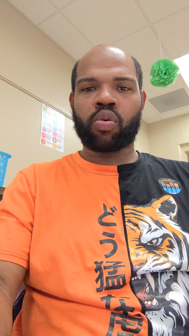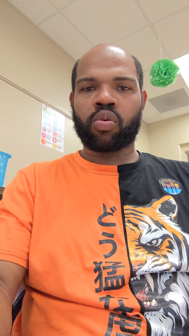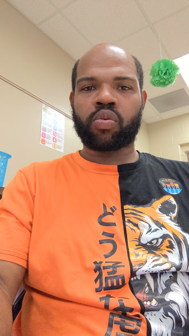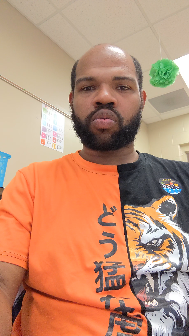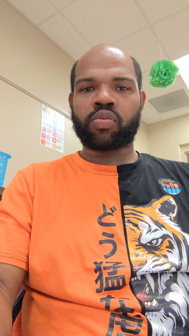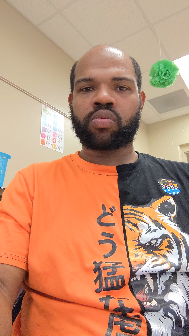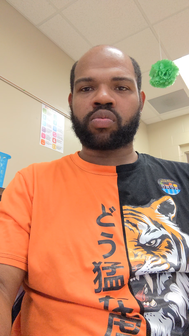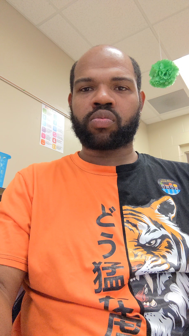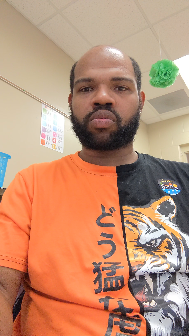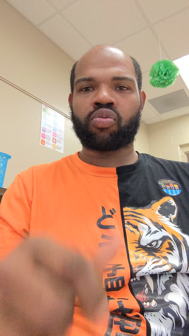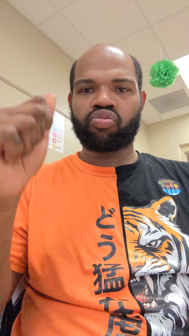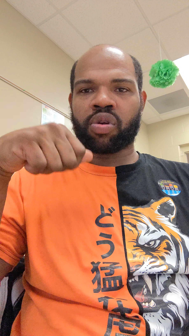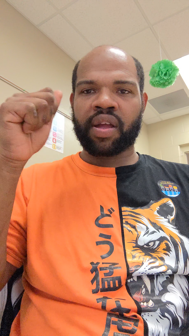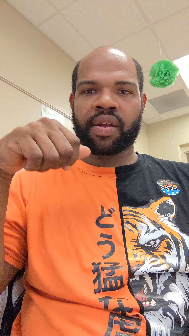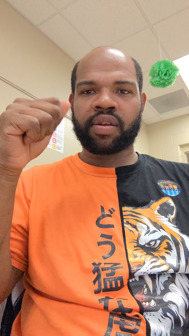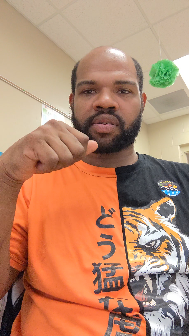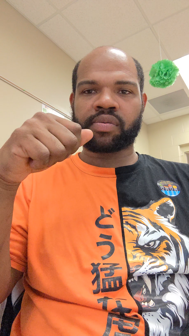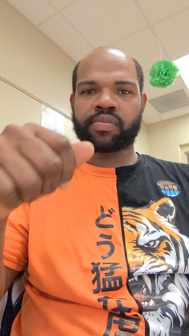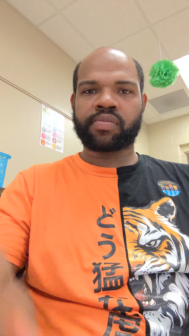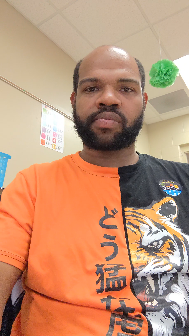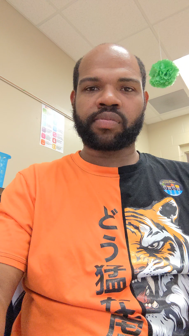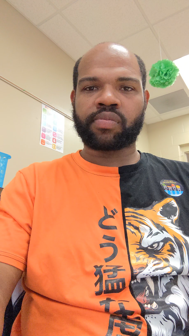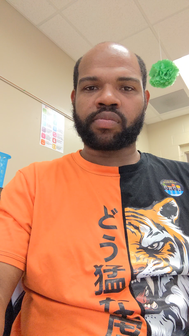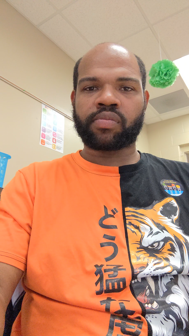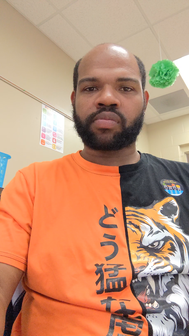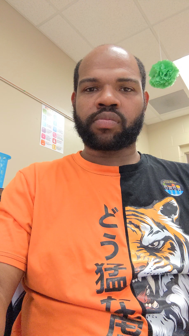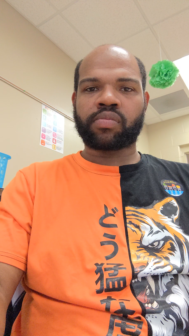rock